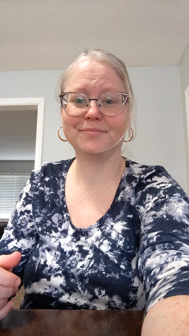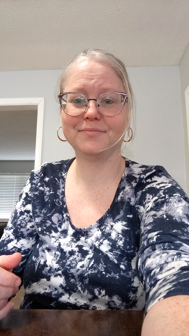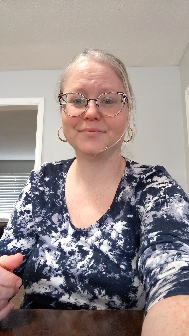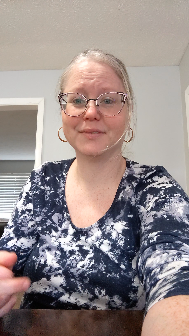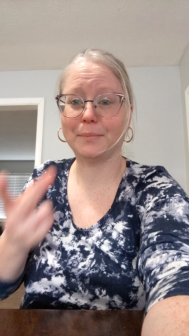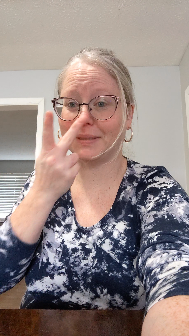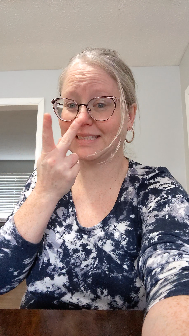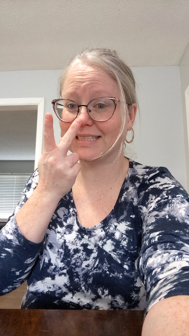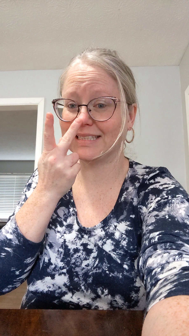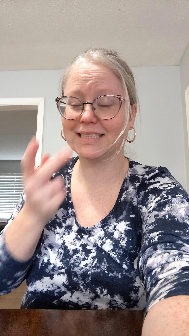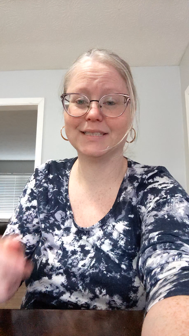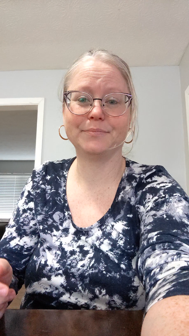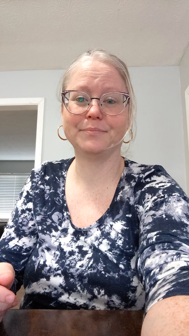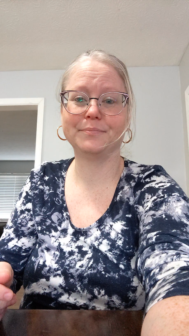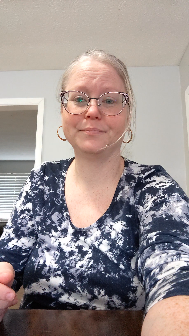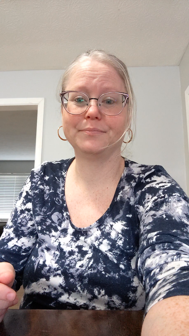penis